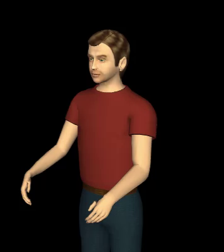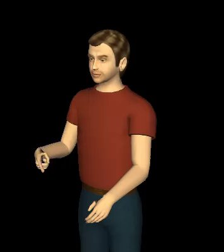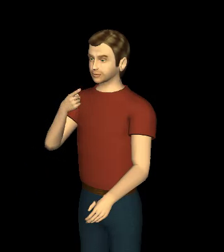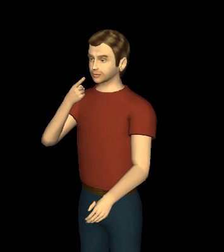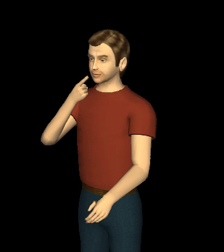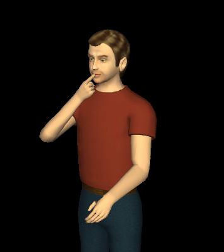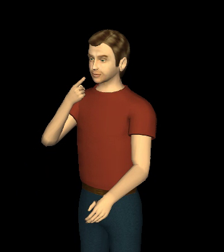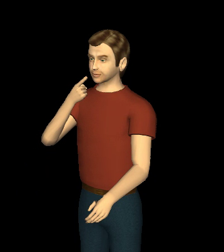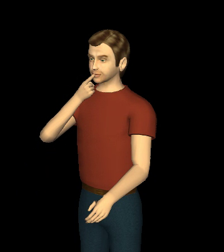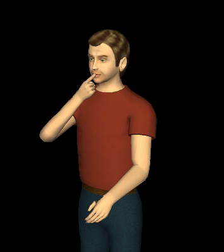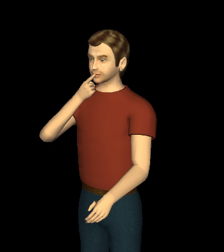طعم